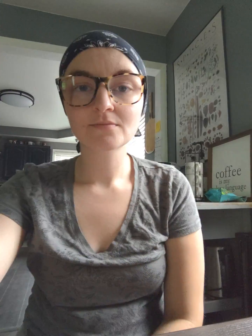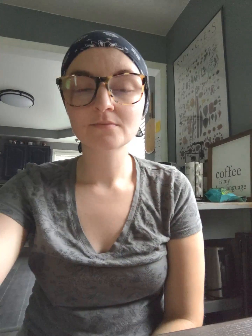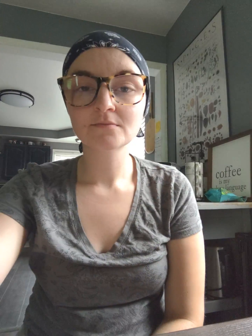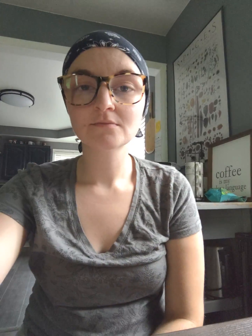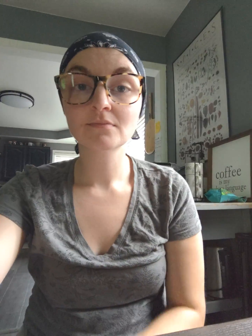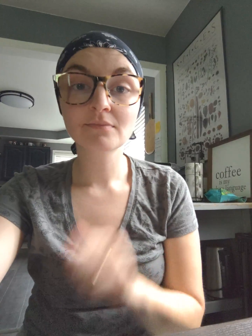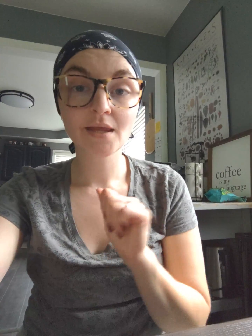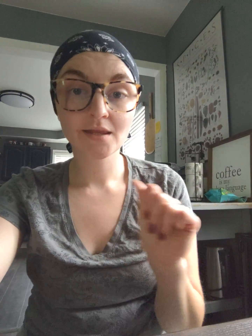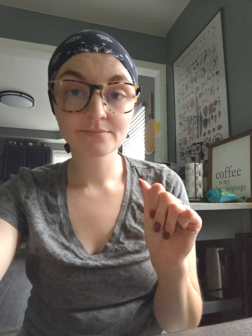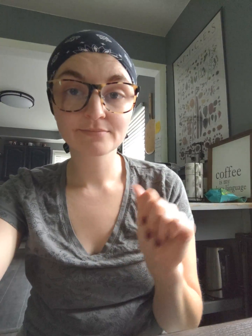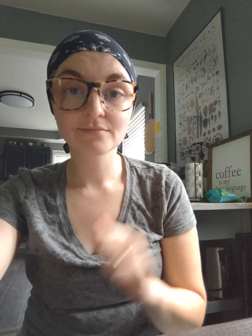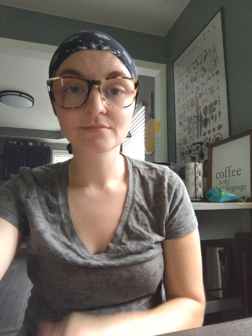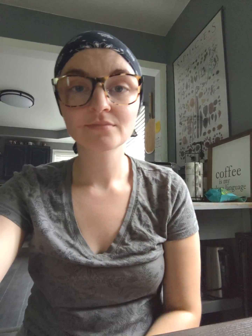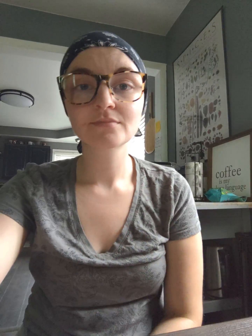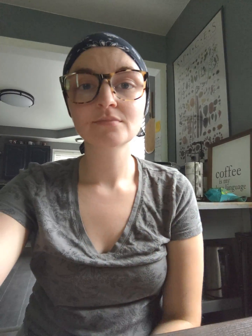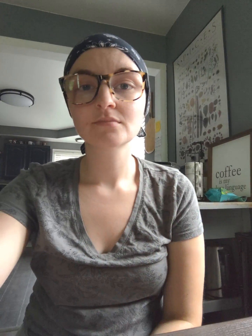a